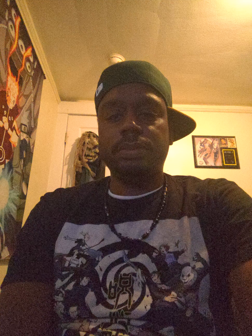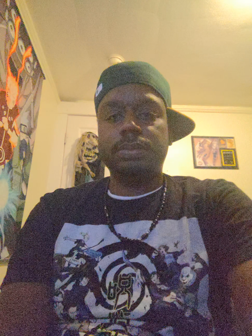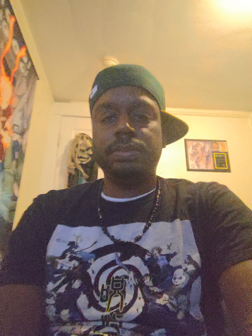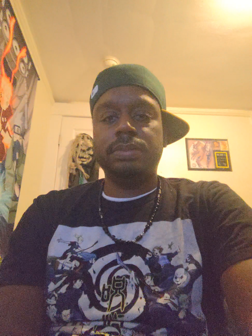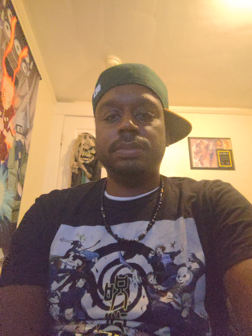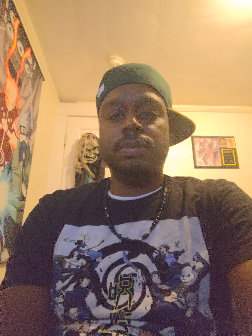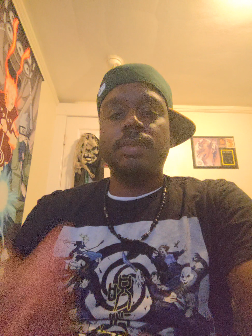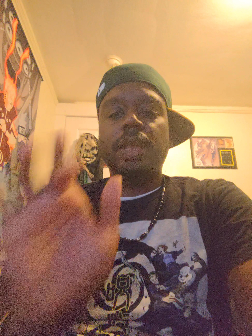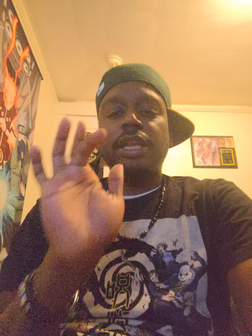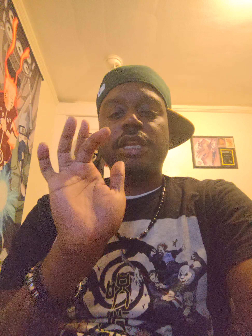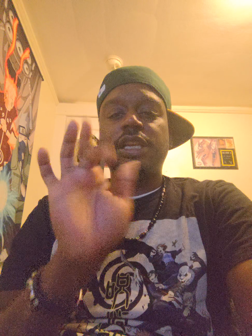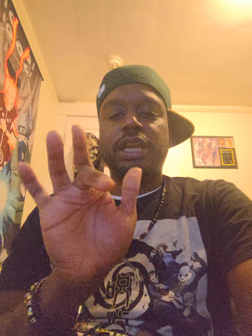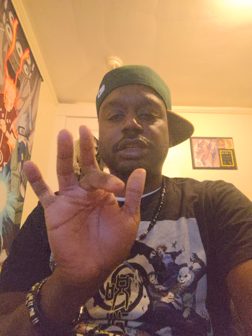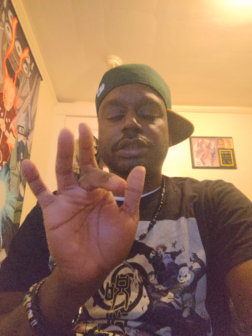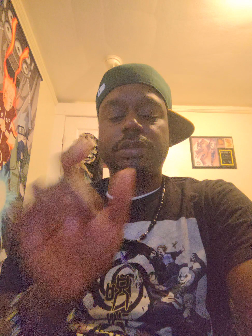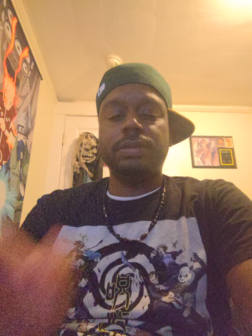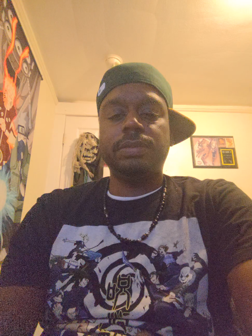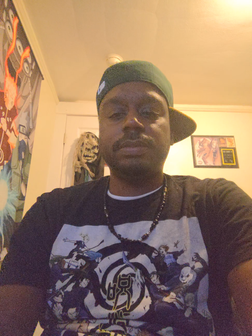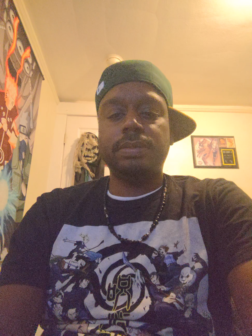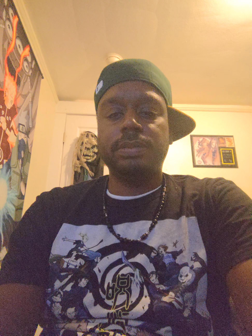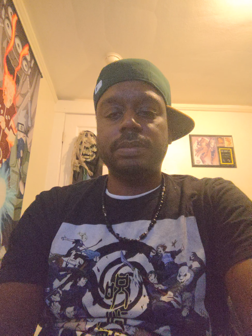touch